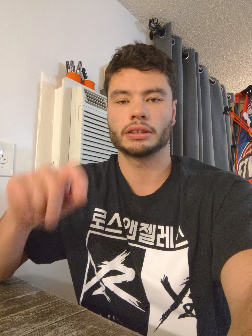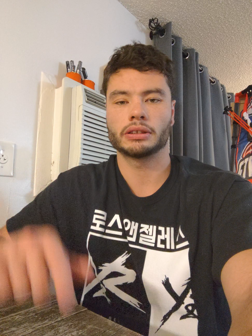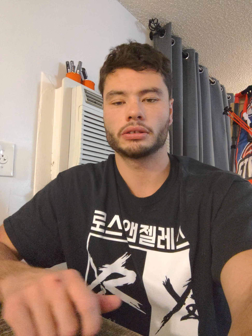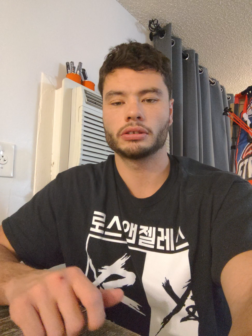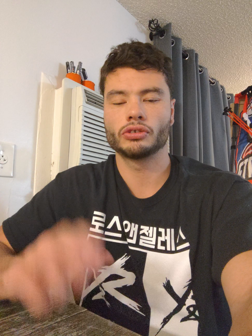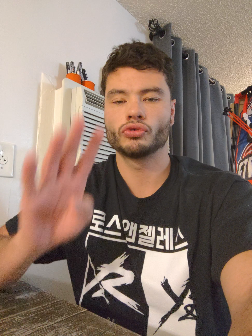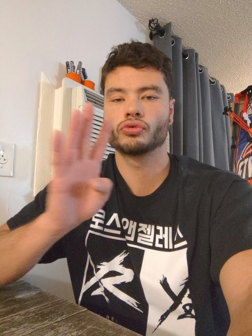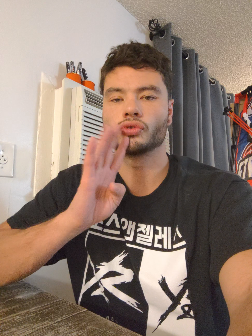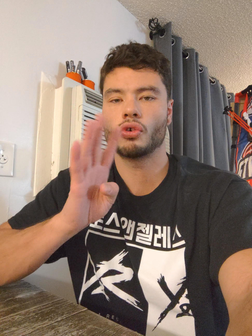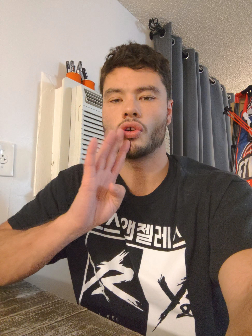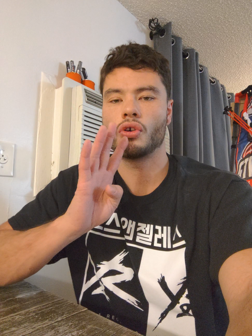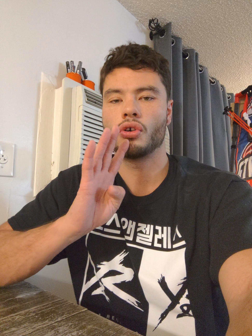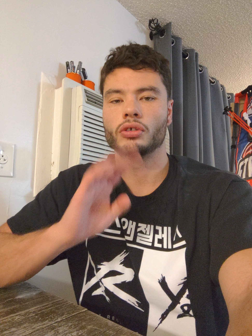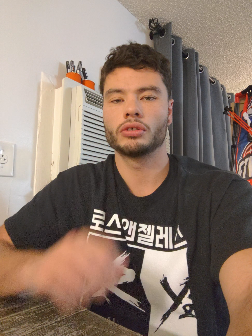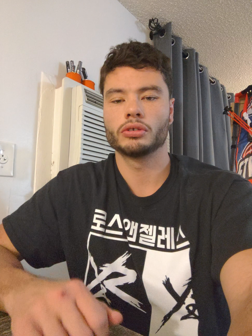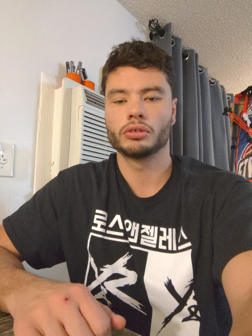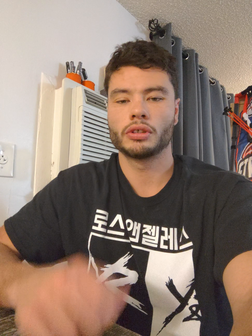talk